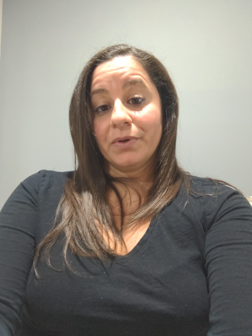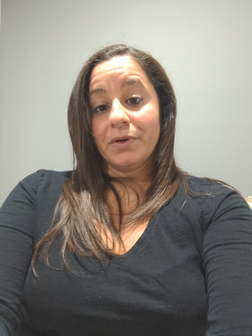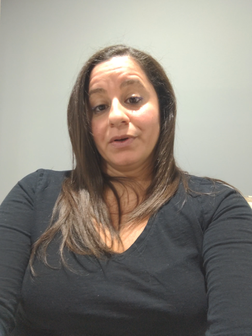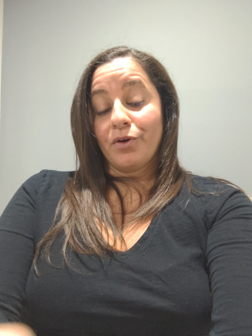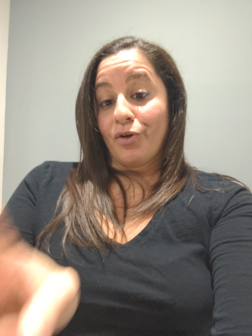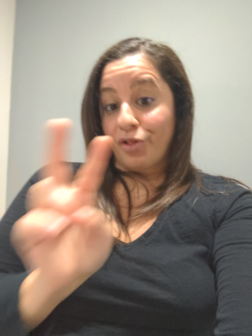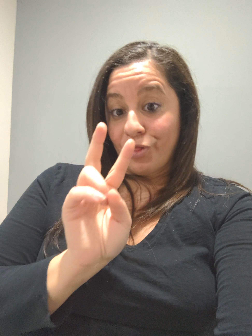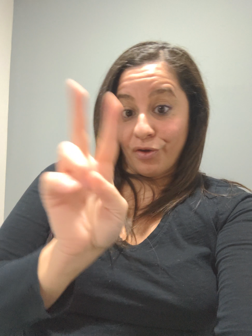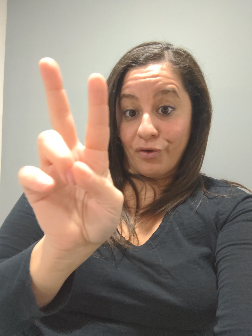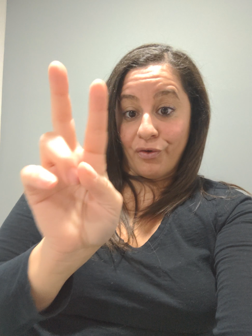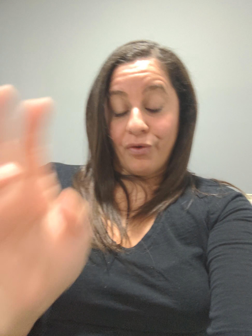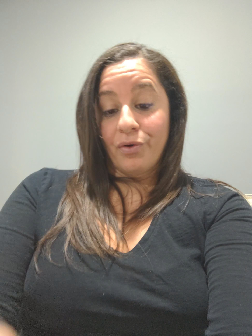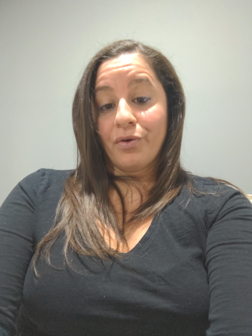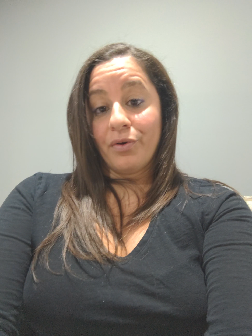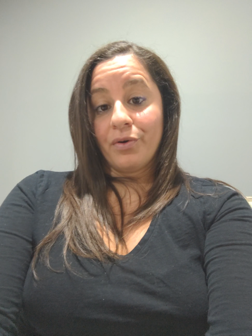look